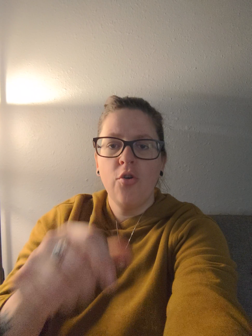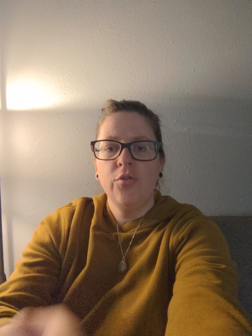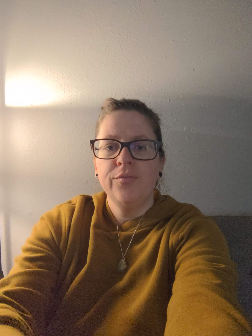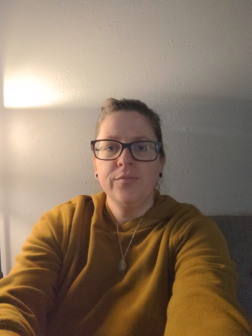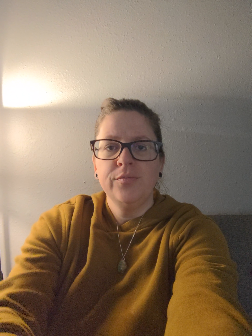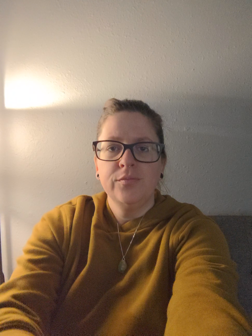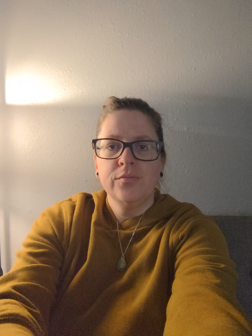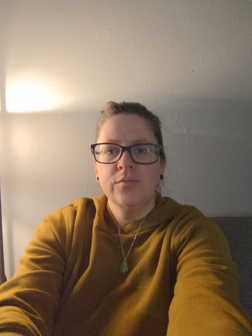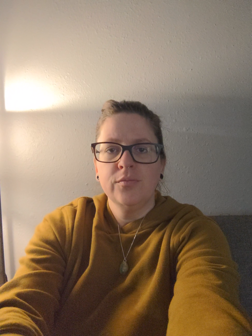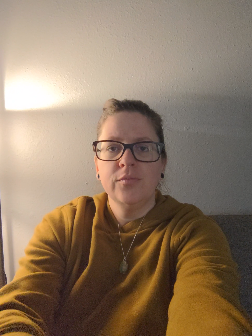car